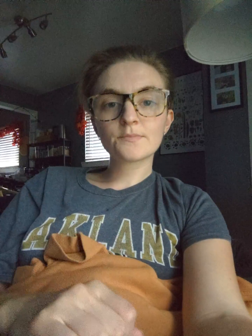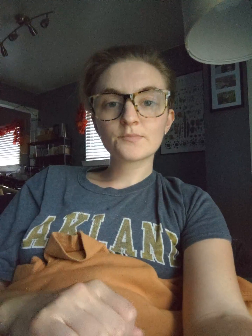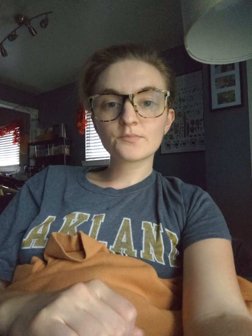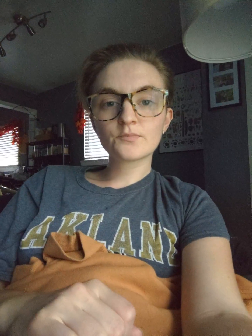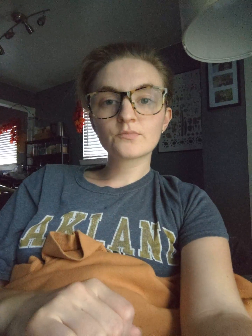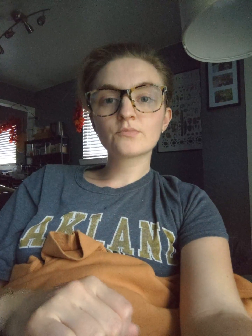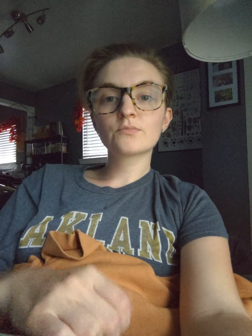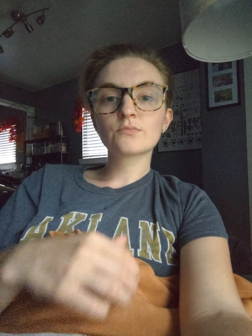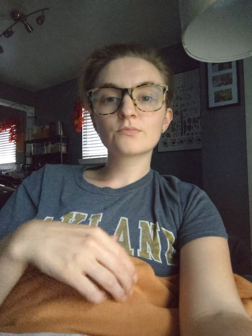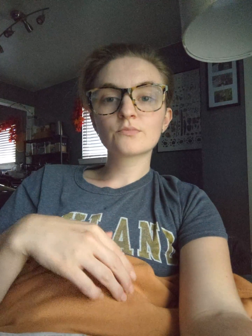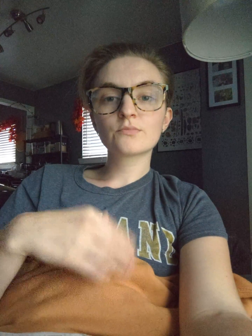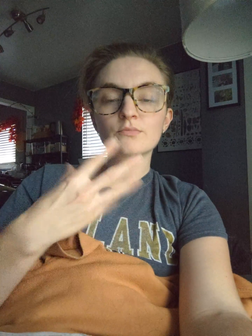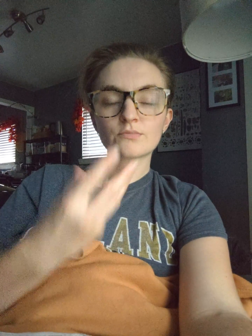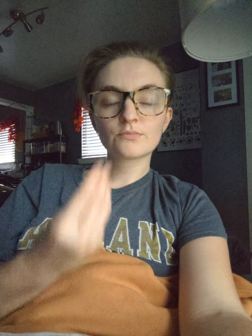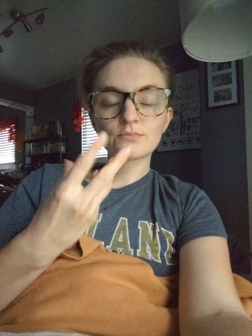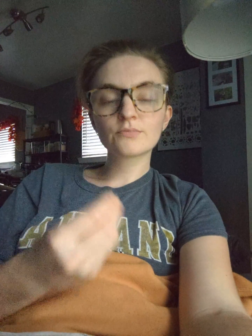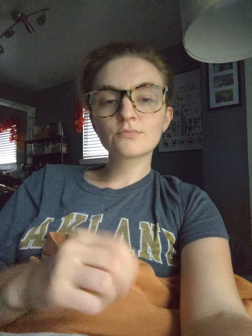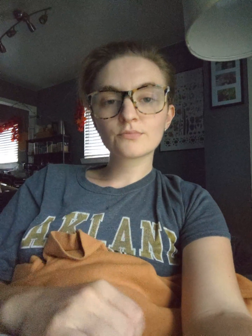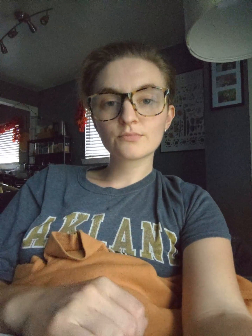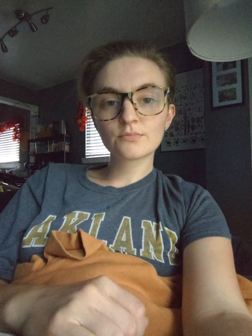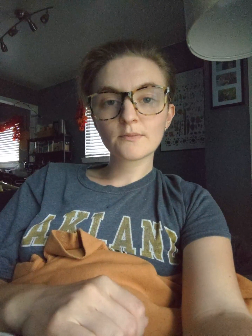gentle